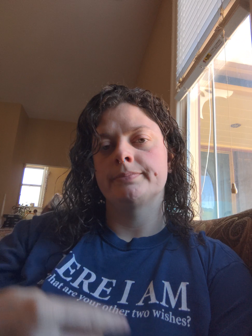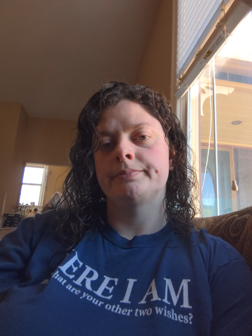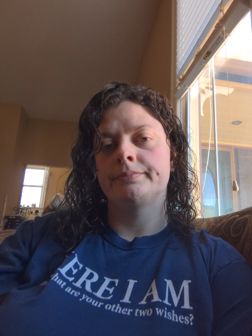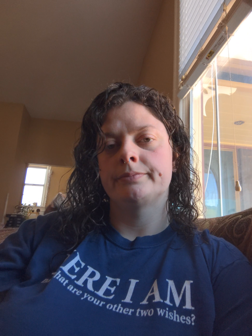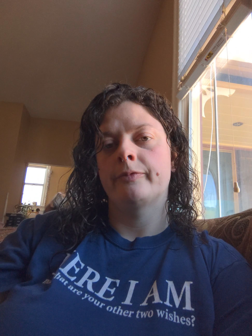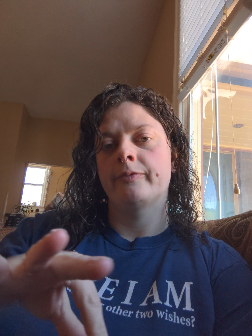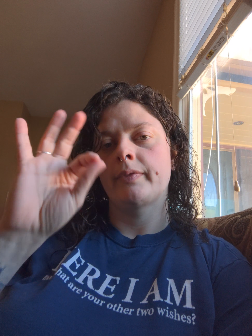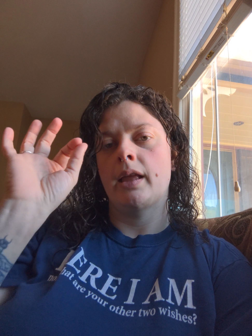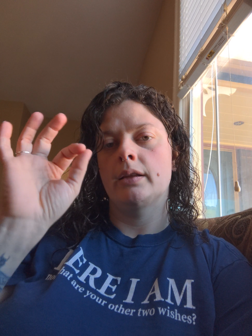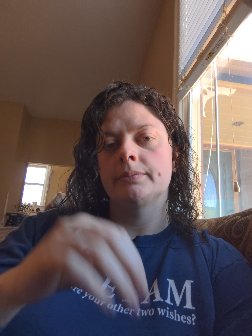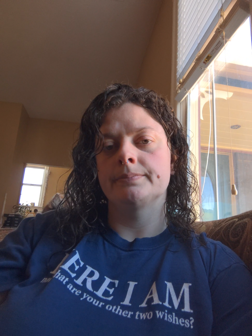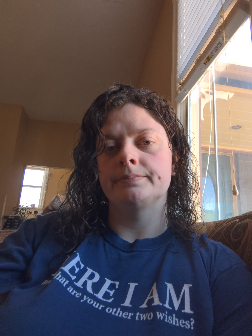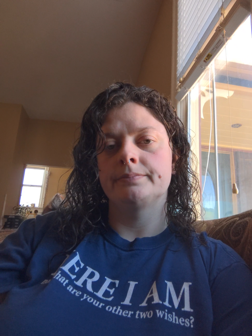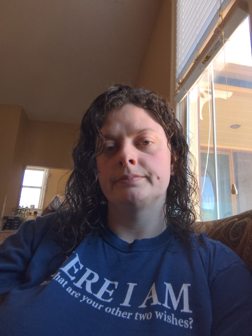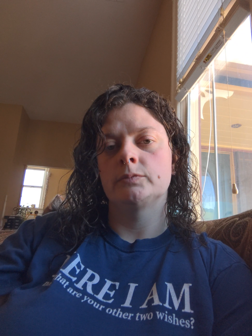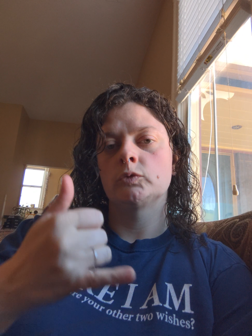find